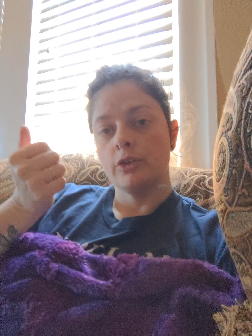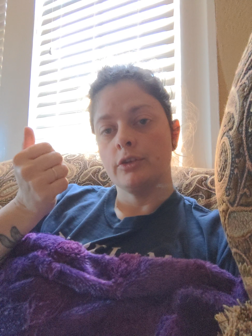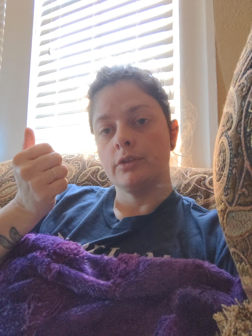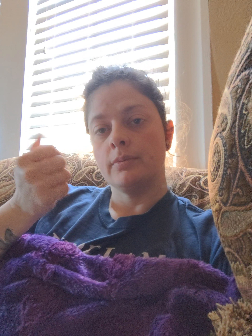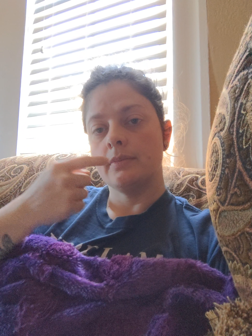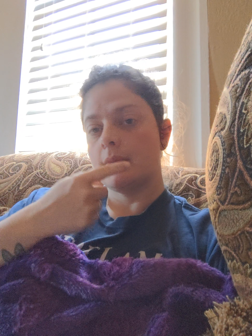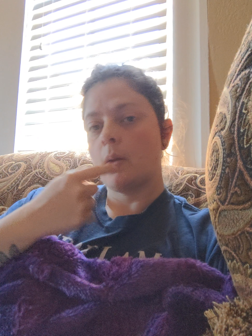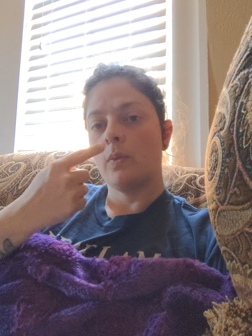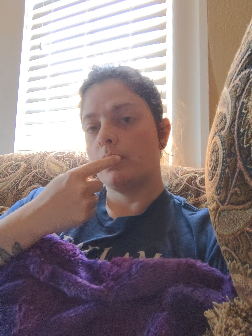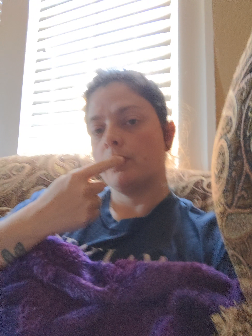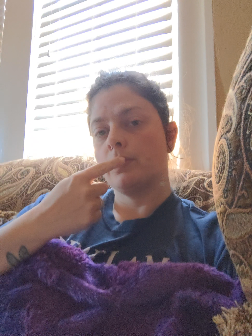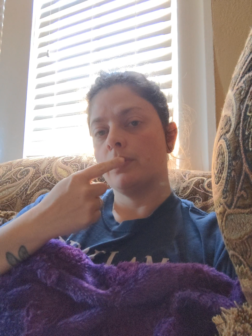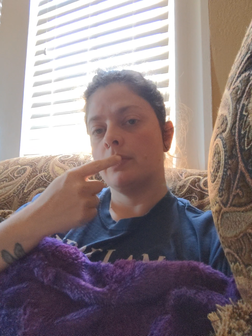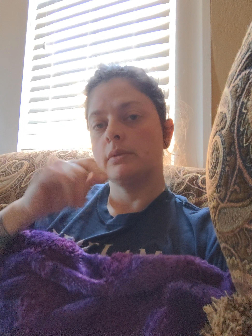mouth